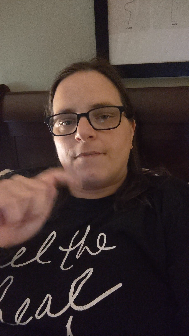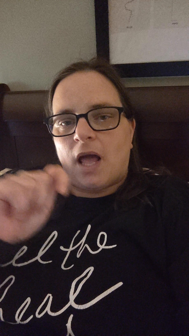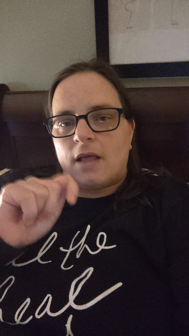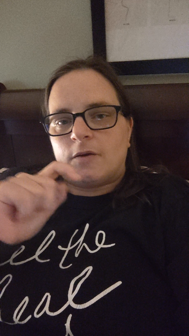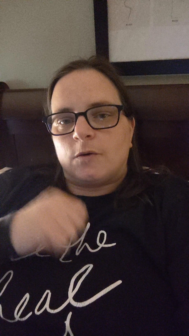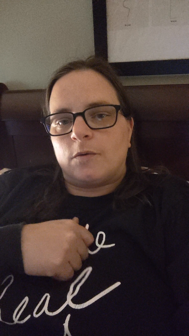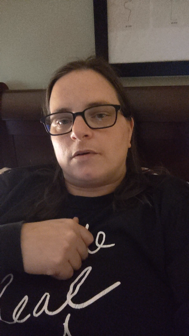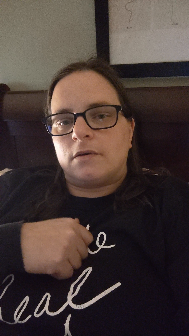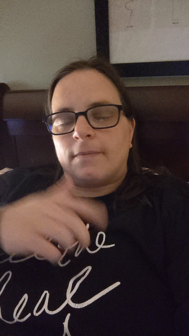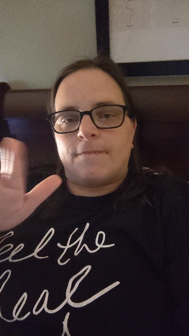penguin